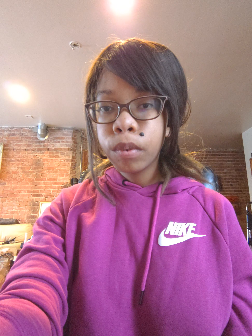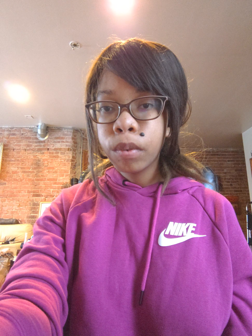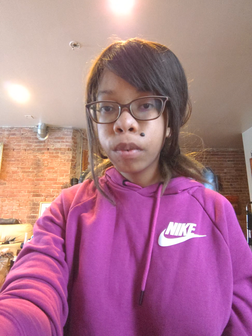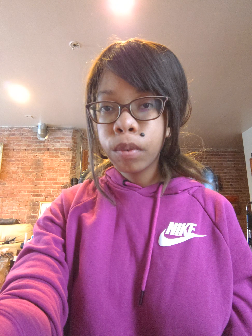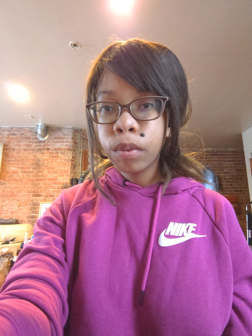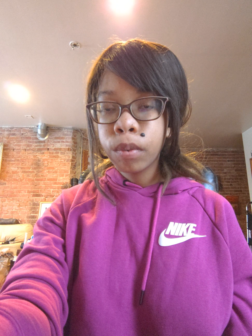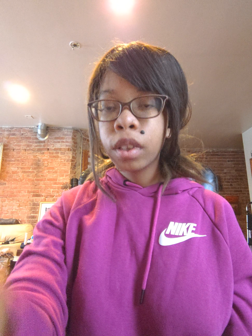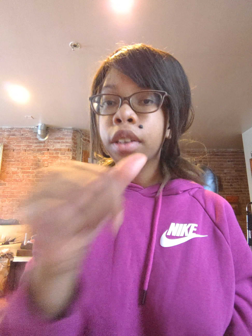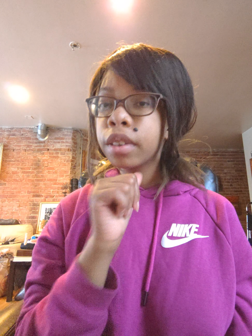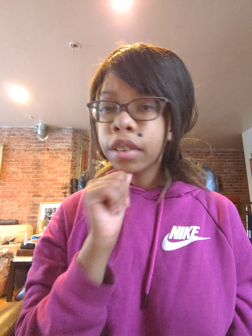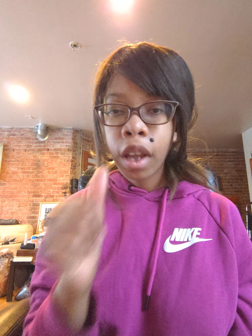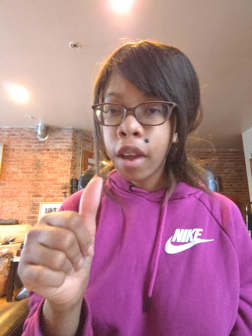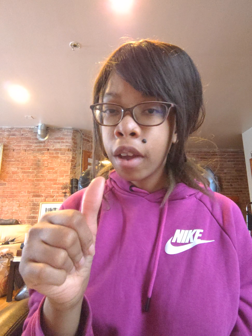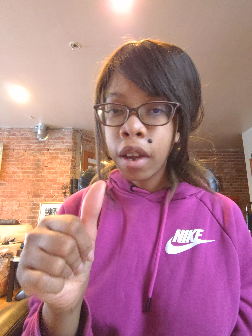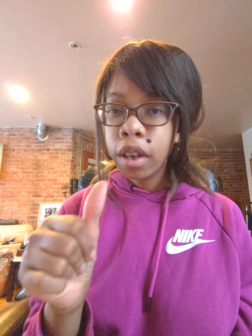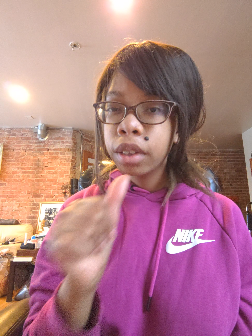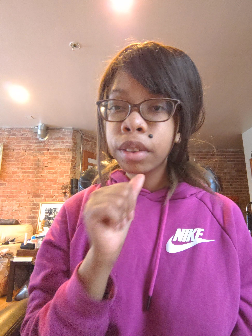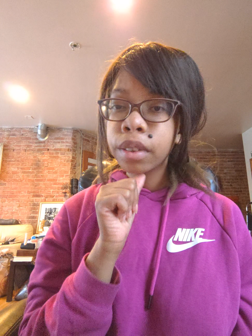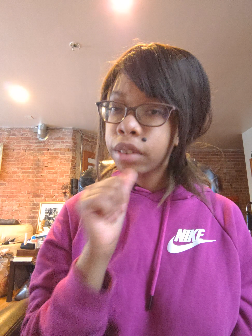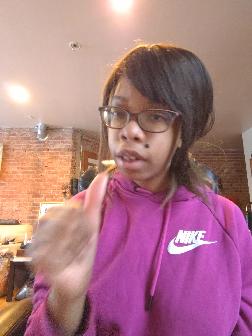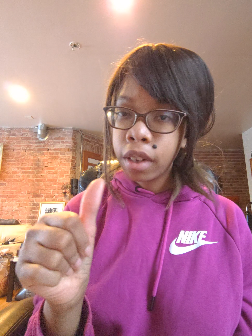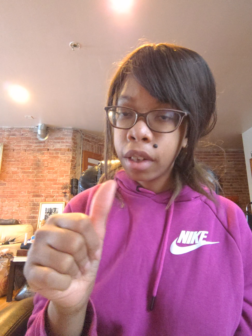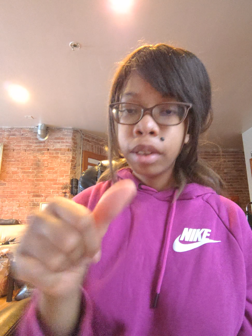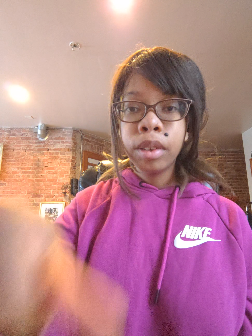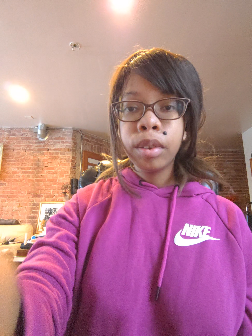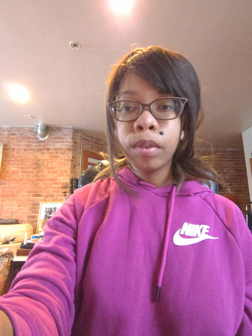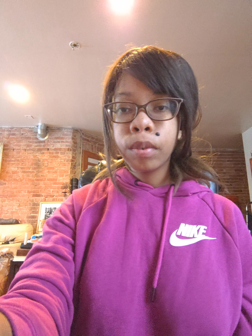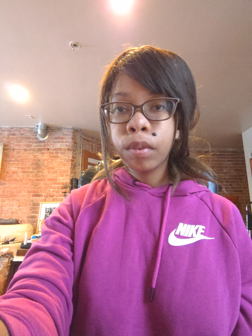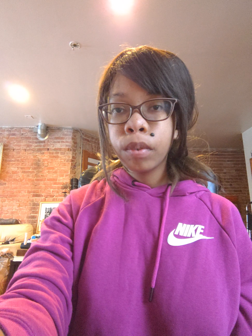not